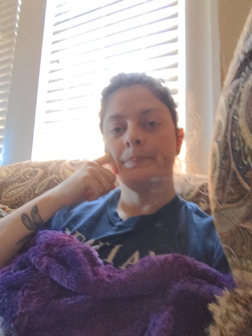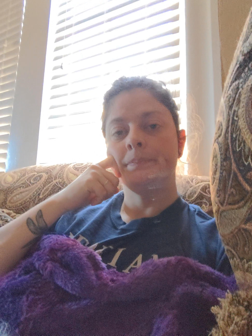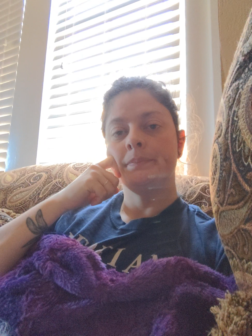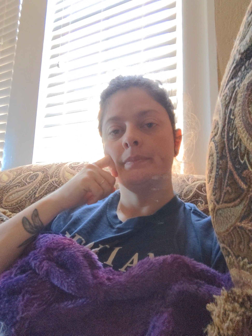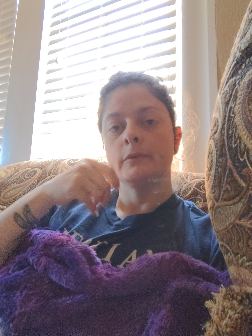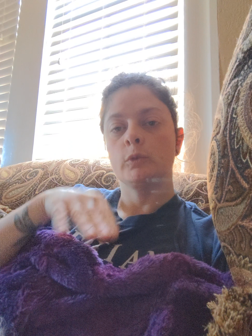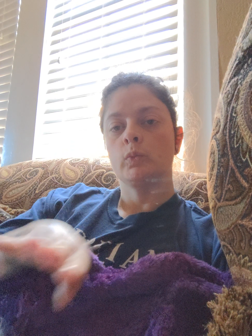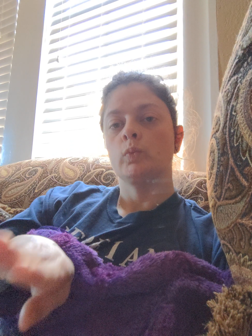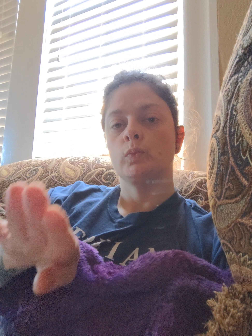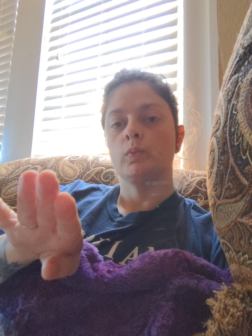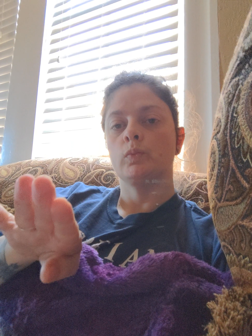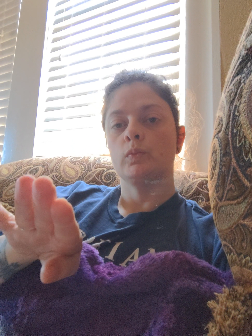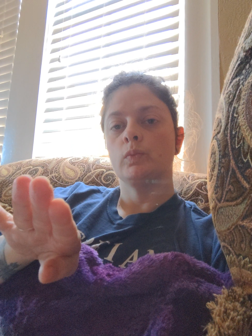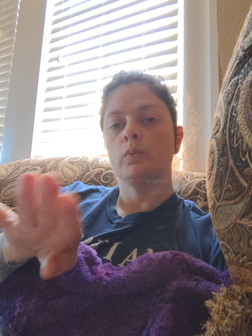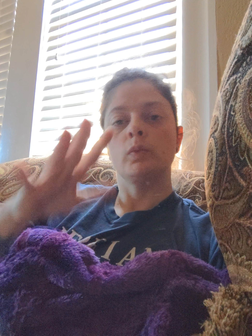into